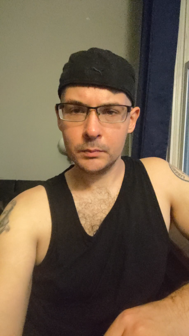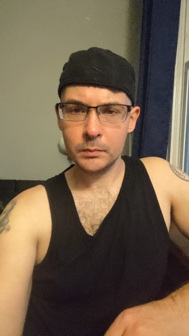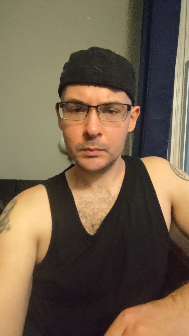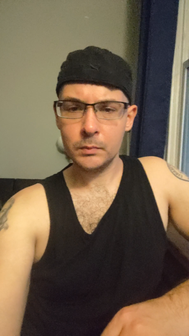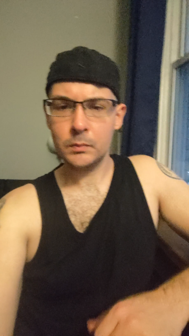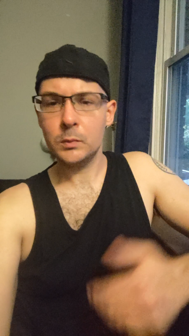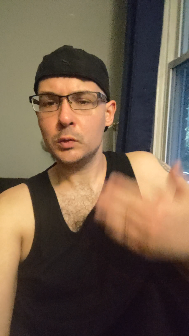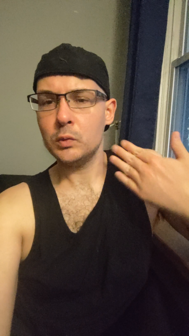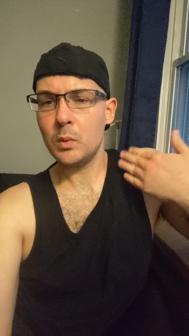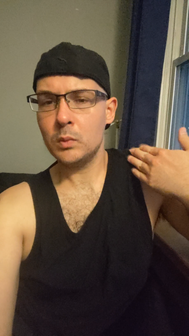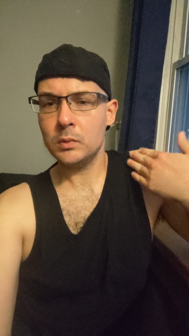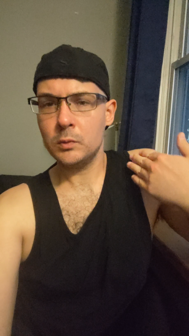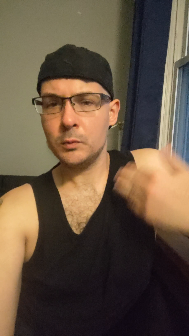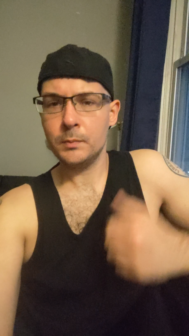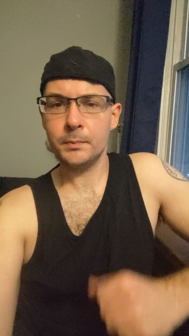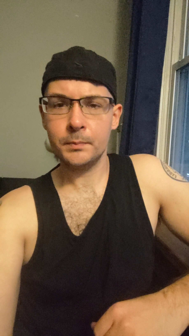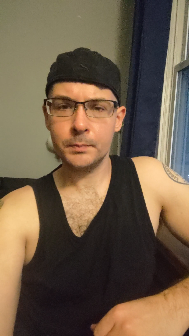shoulder